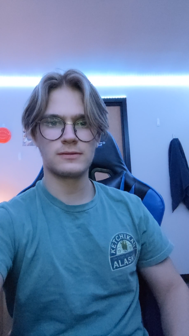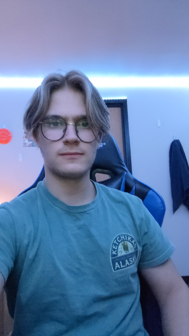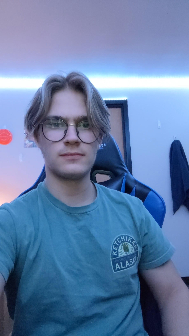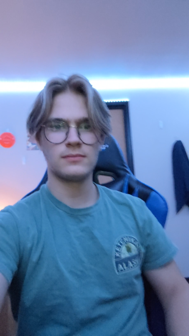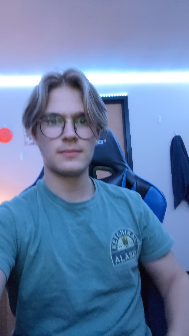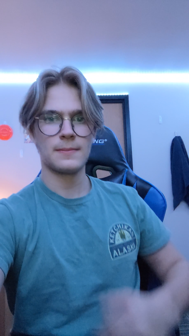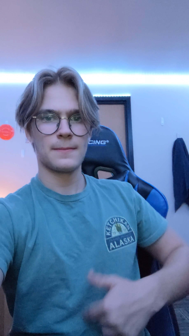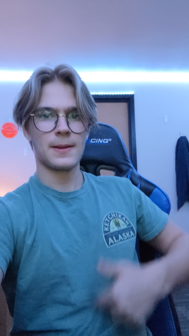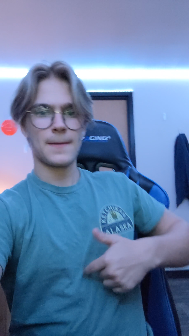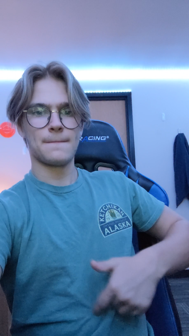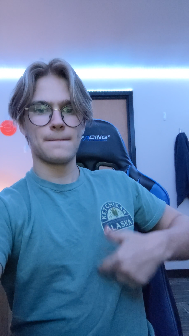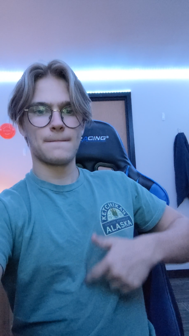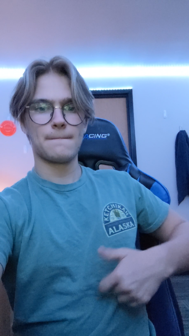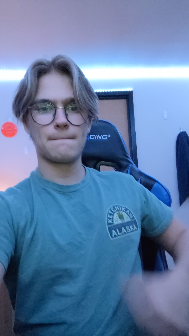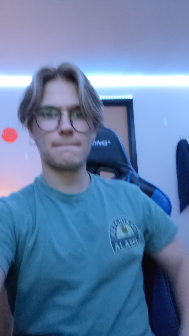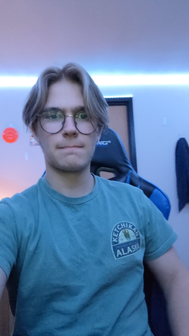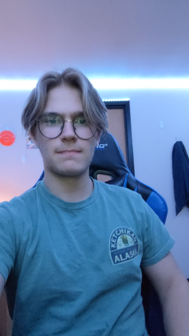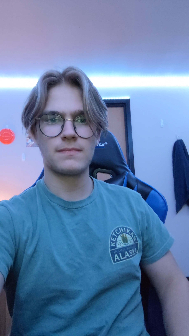belly button